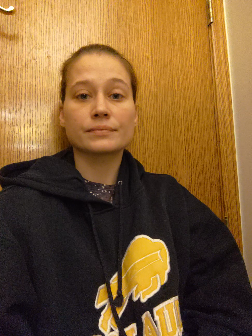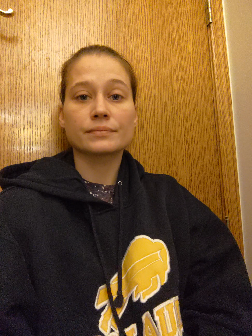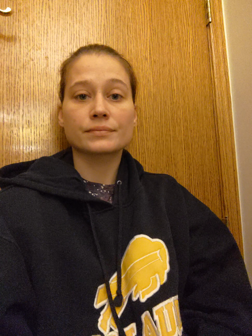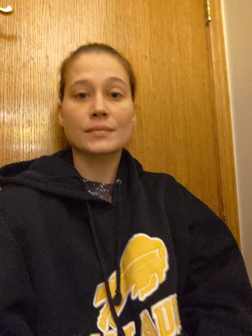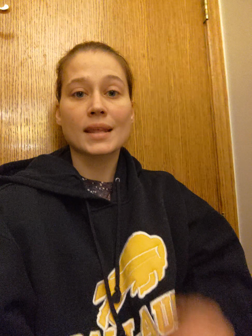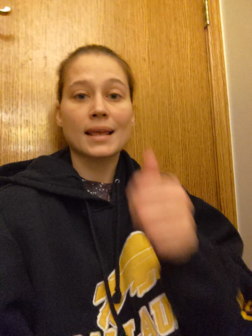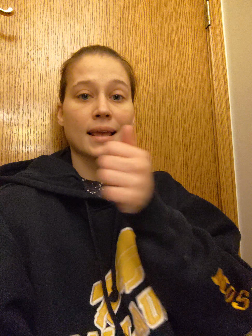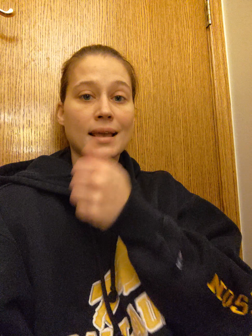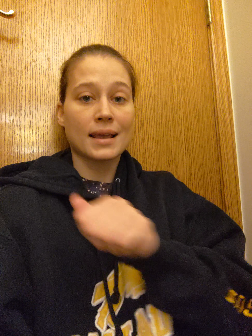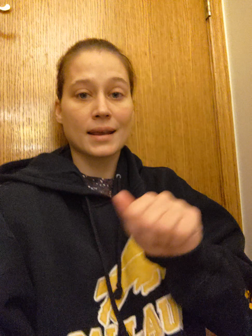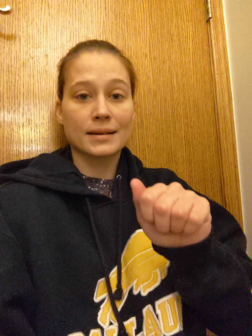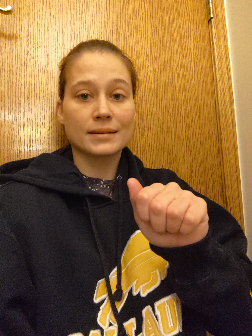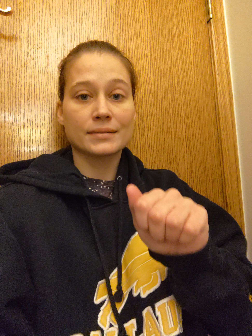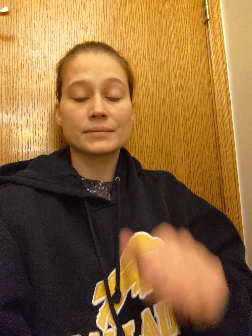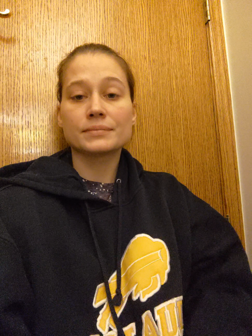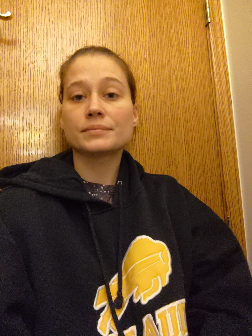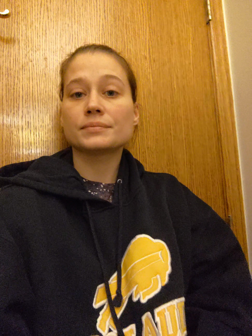any